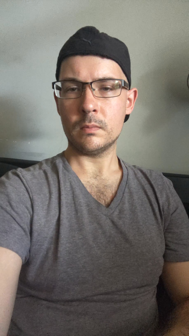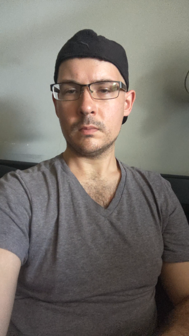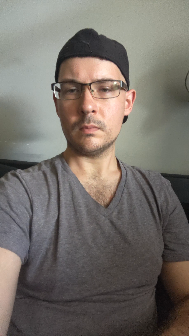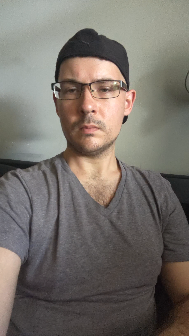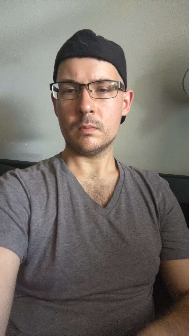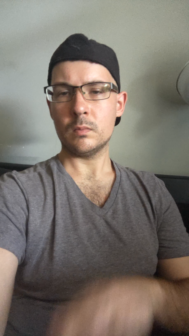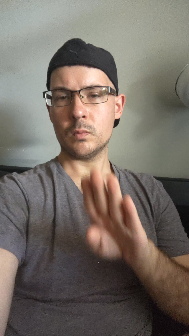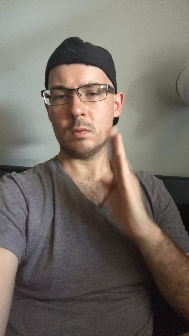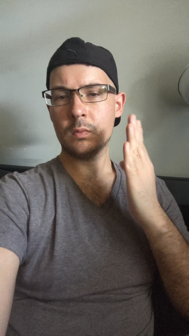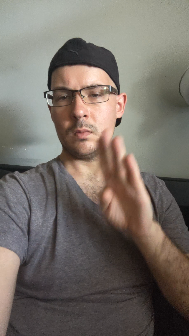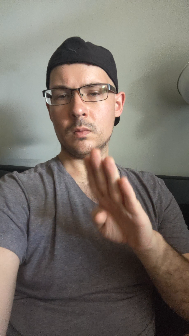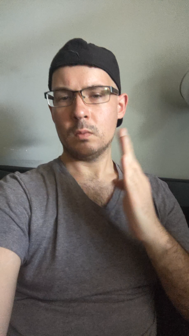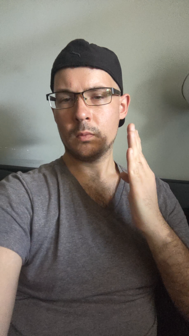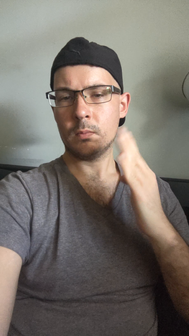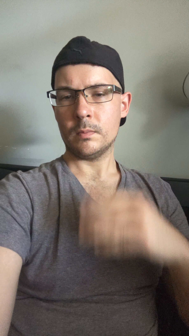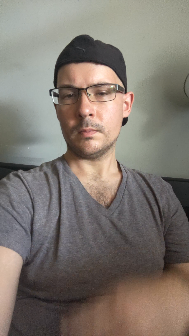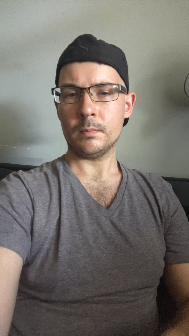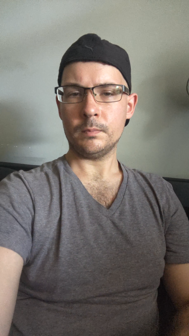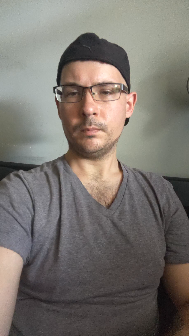door